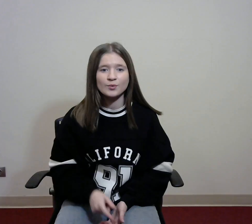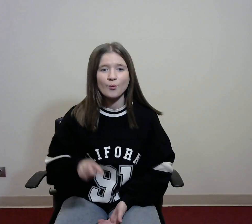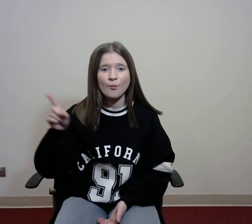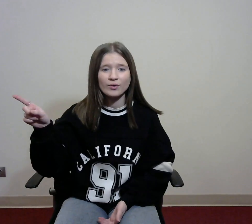O